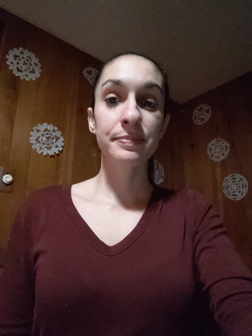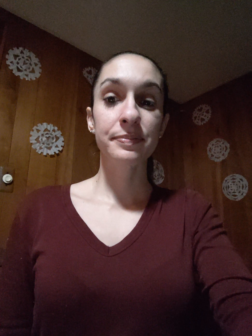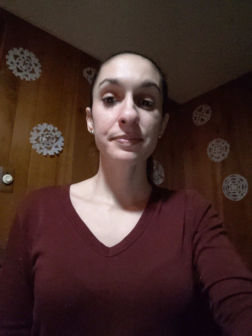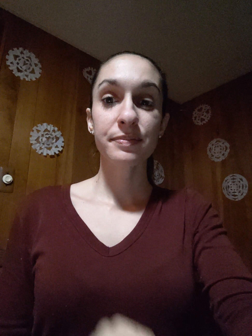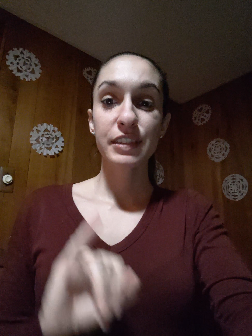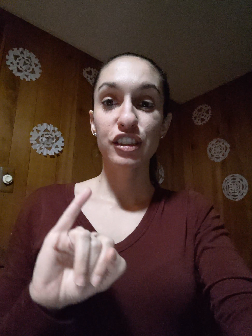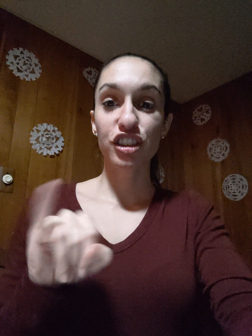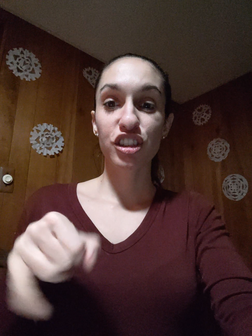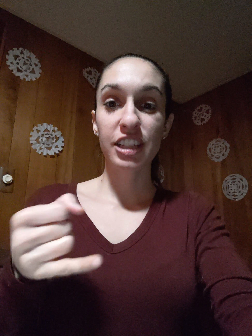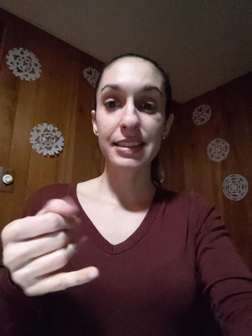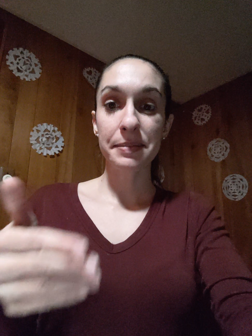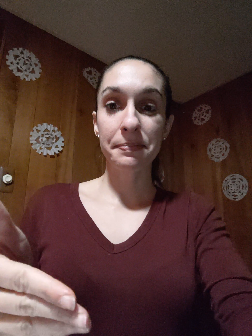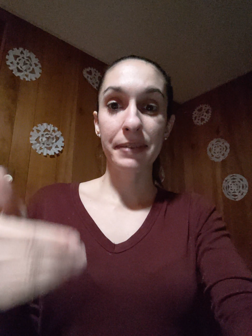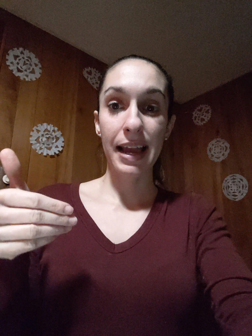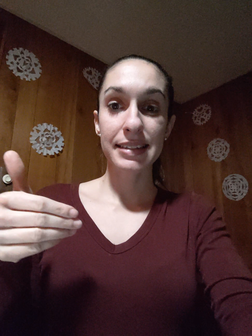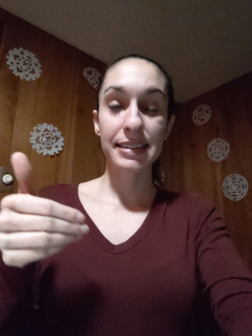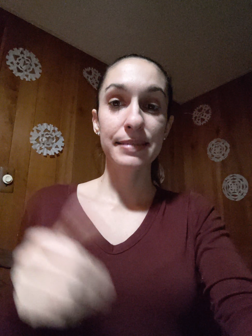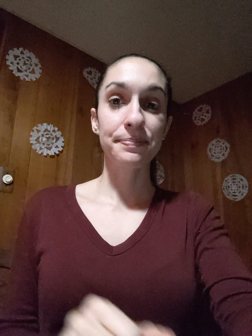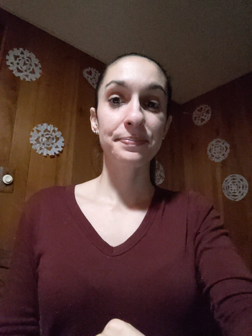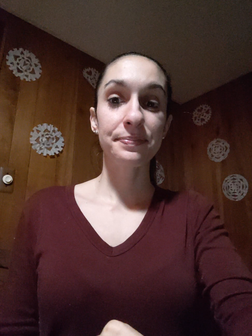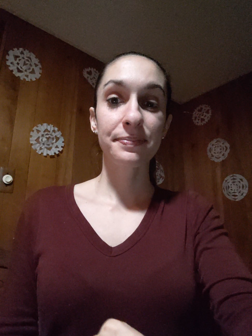jeans